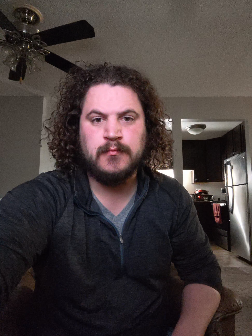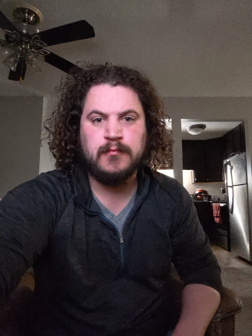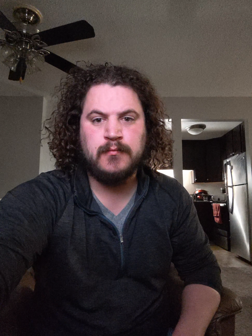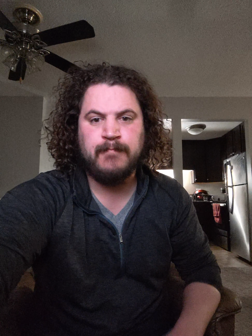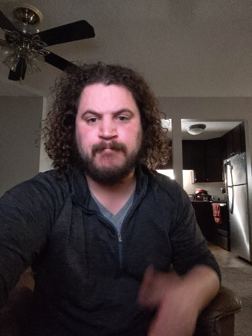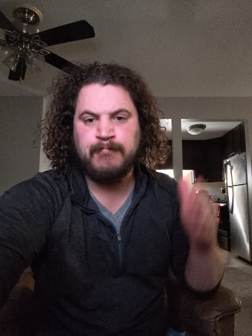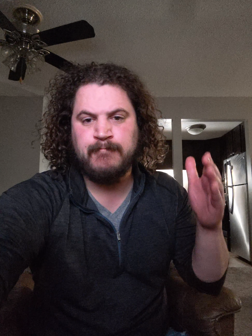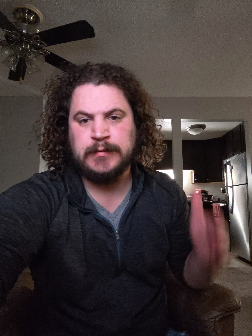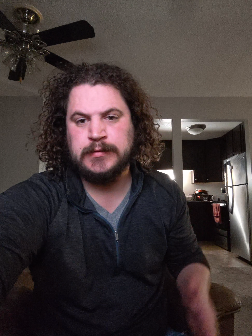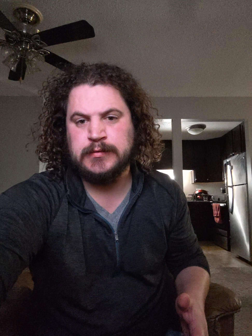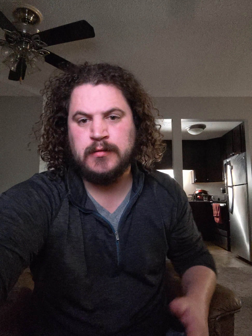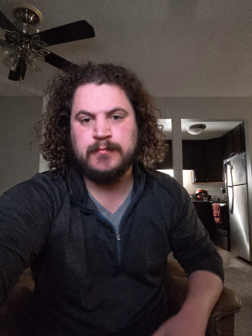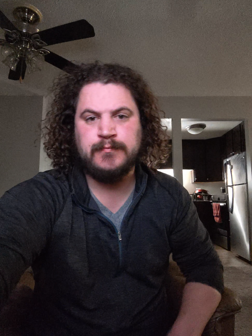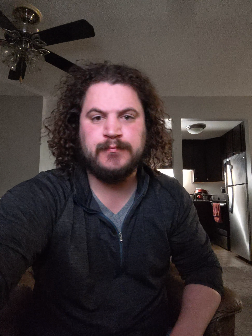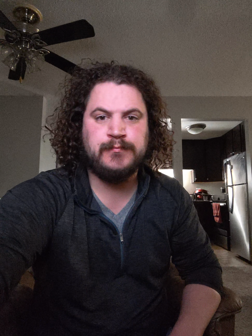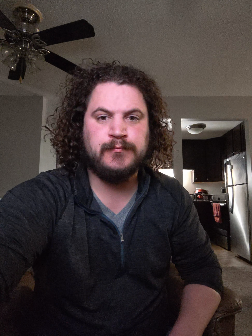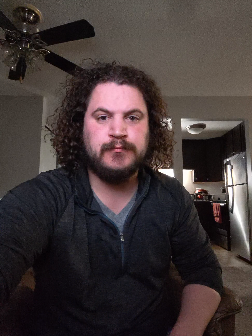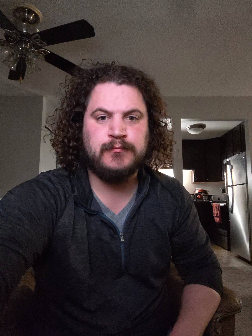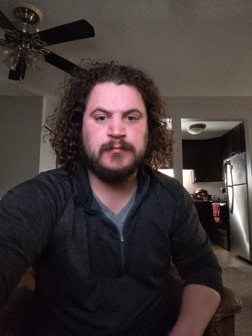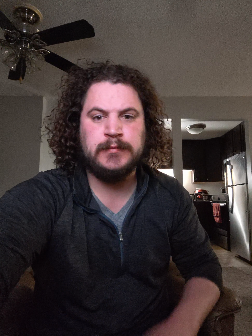beside